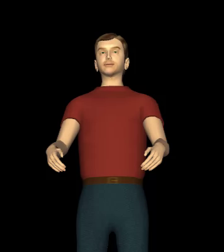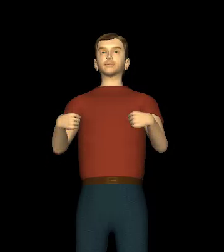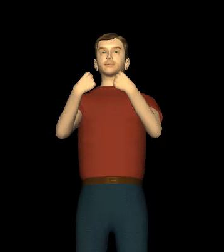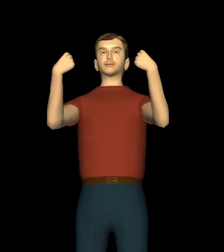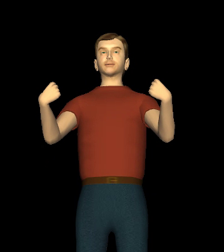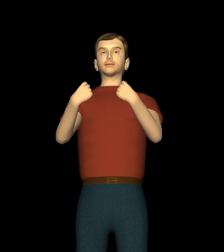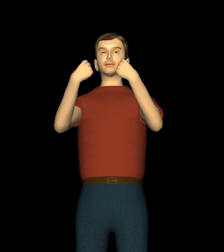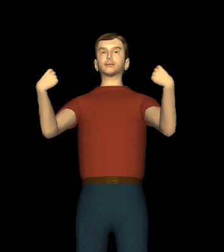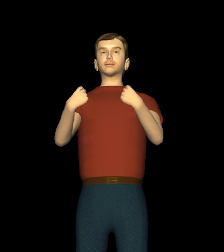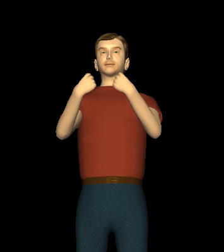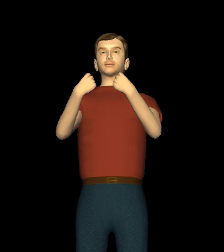إجراء